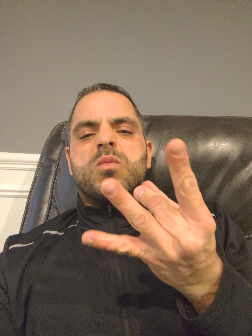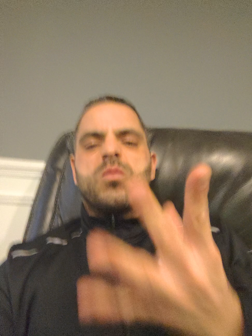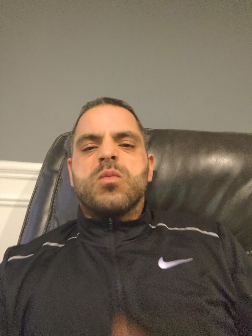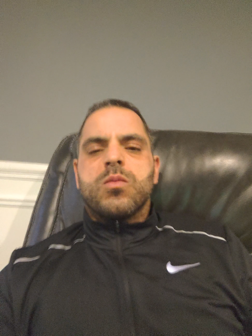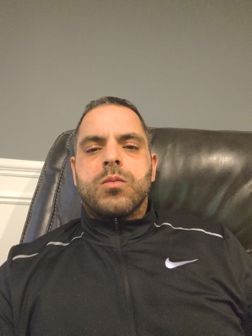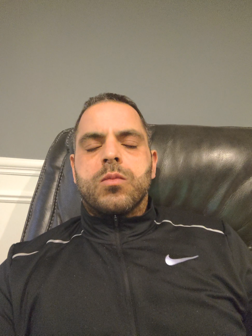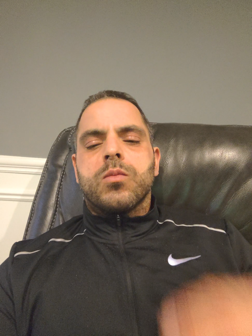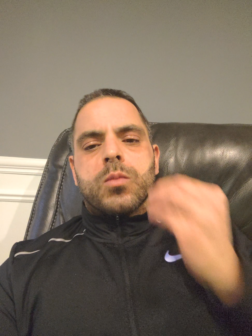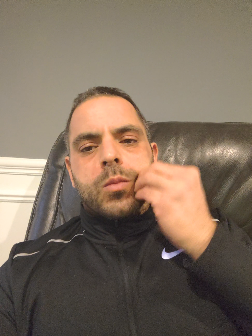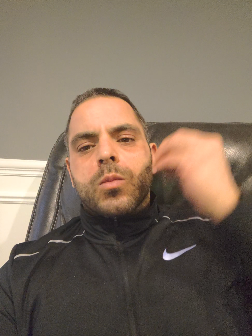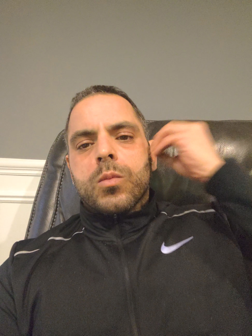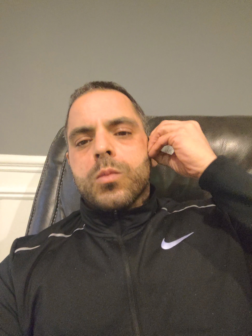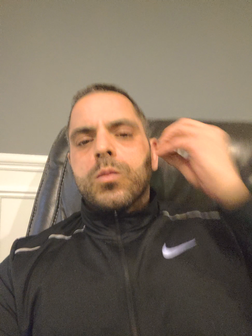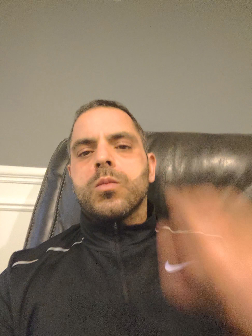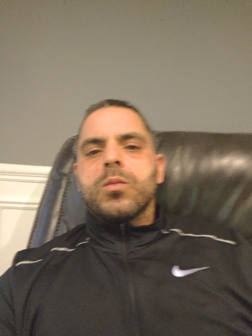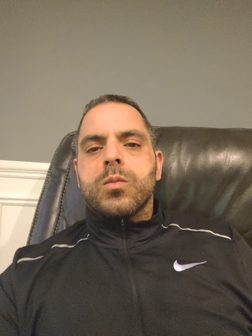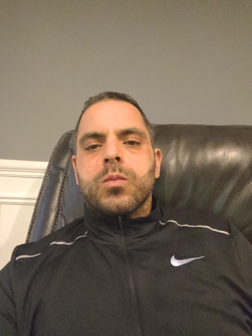home